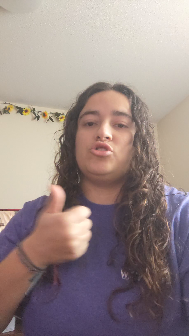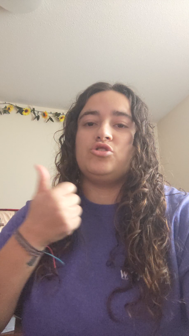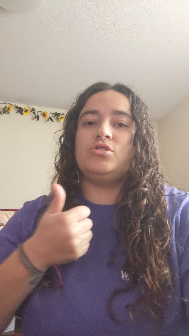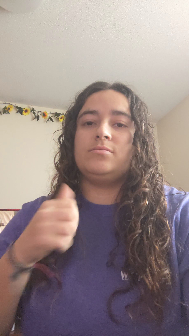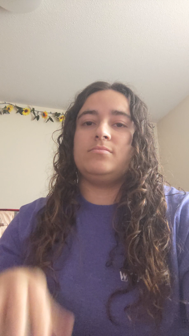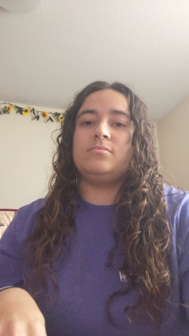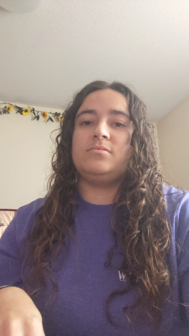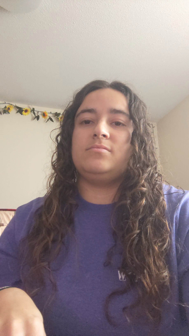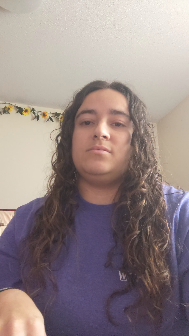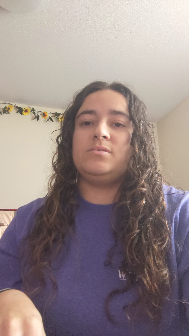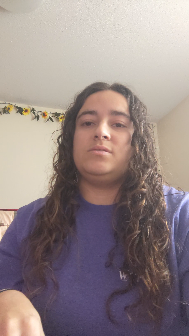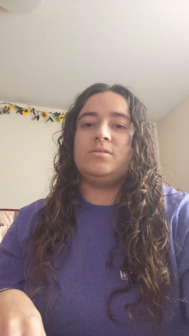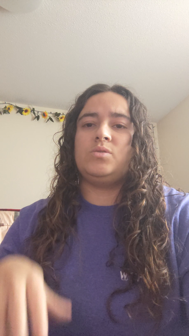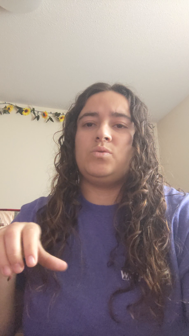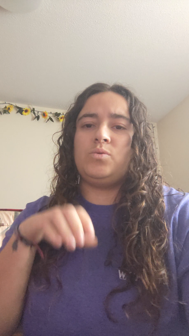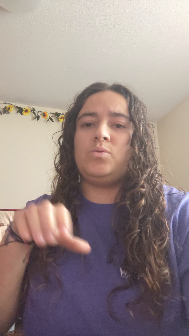does